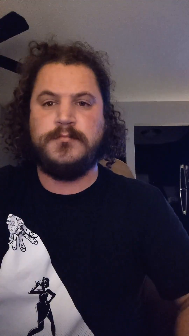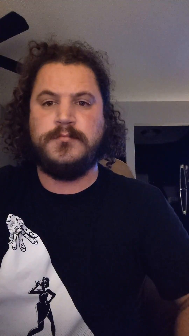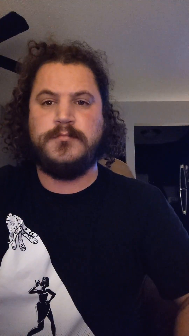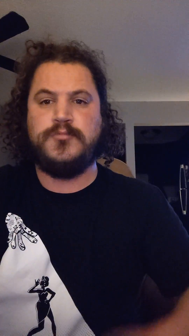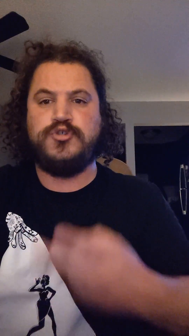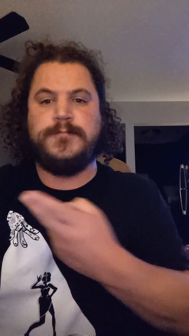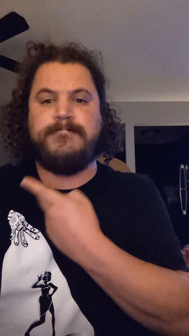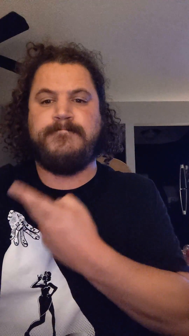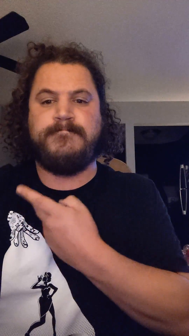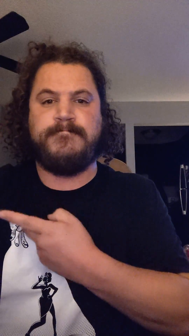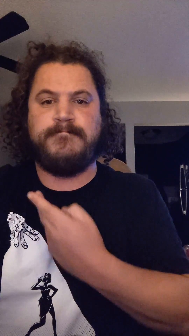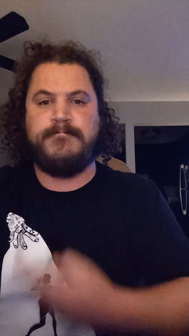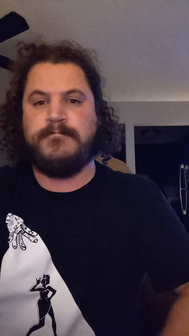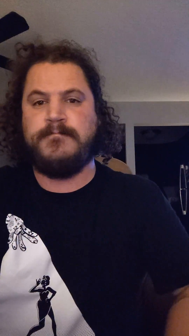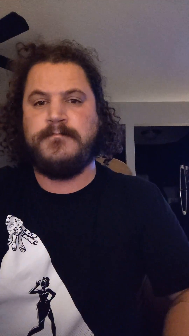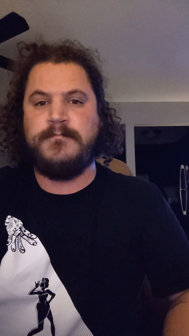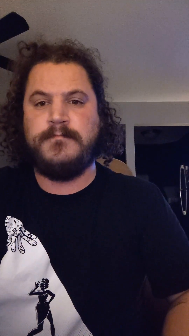sheep